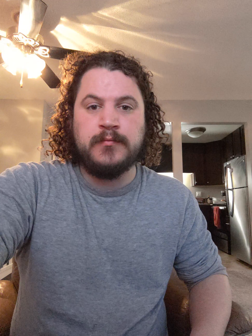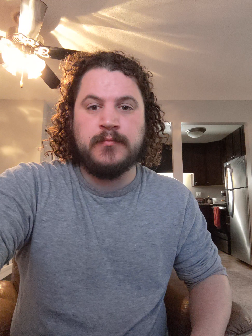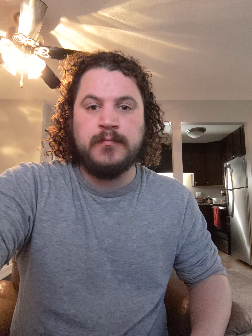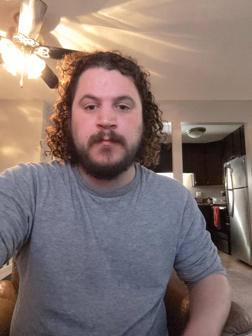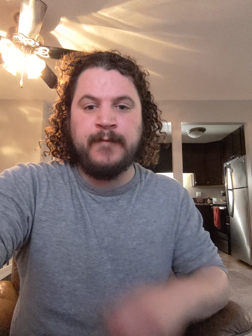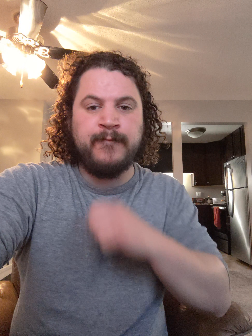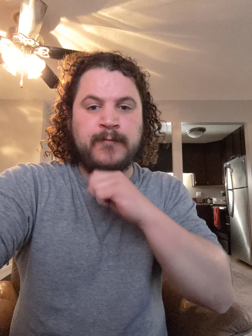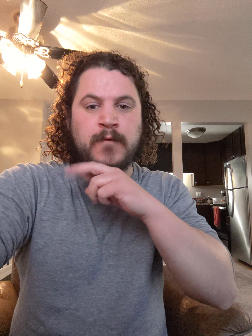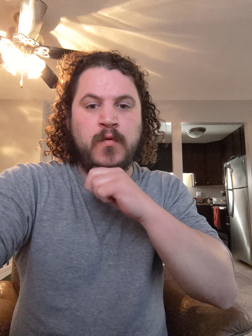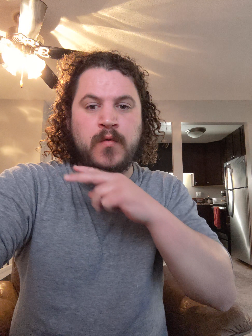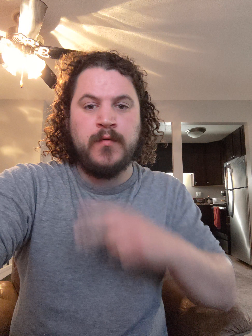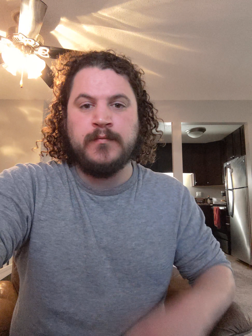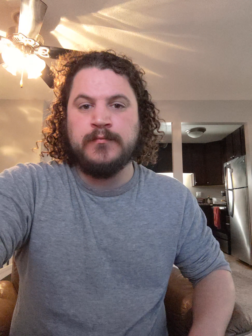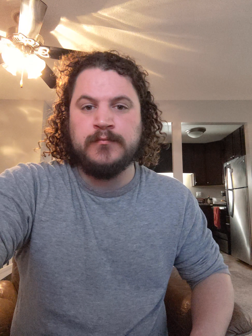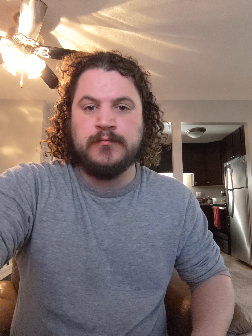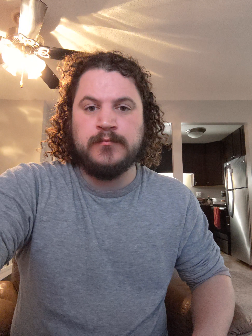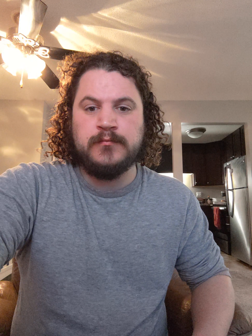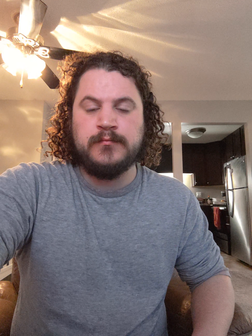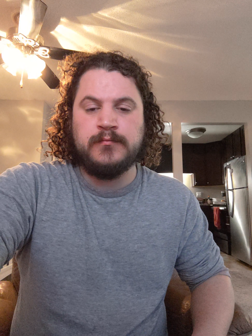frog